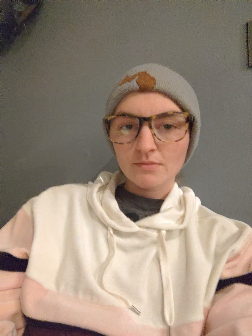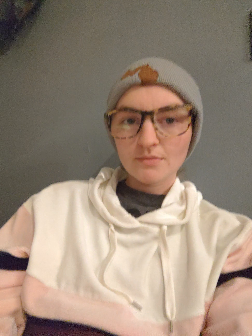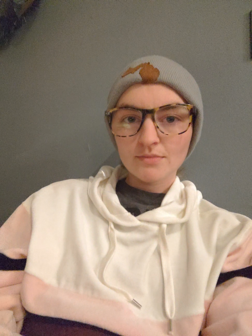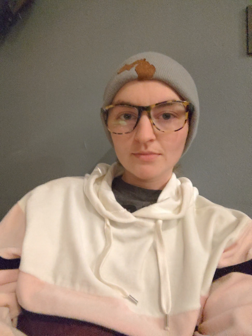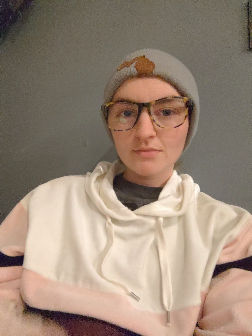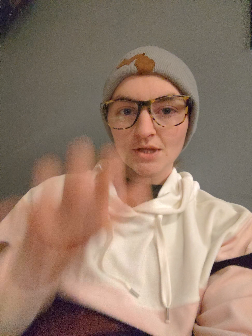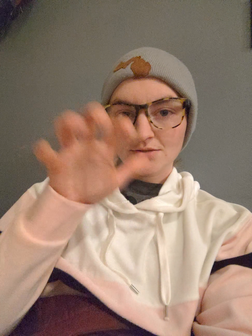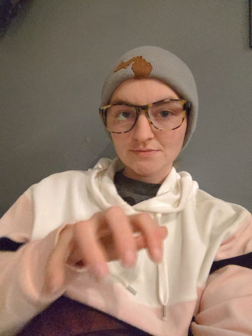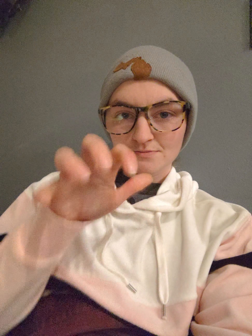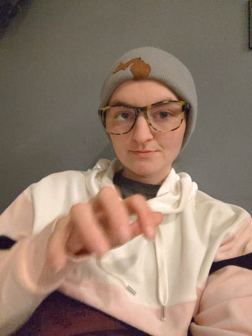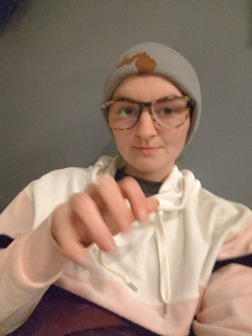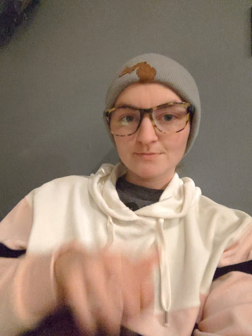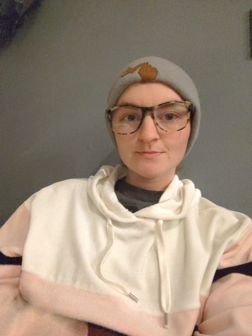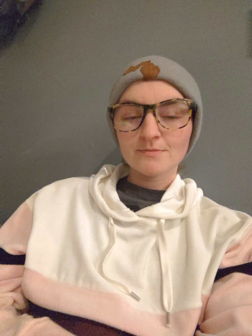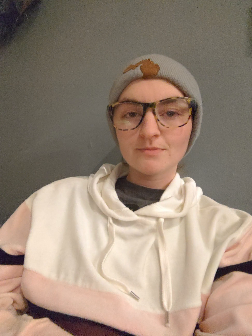alligator